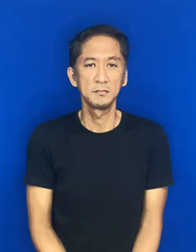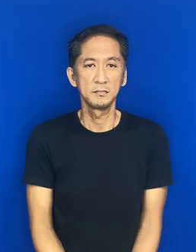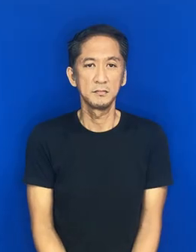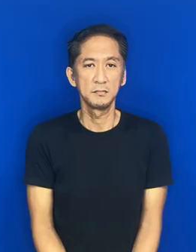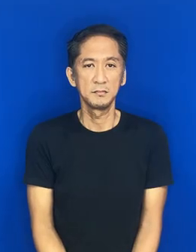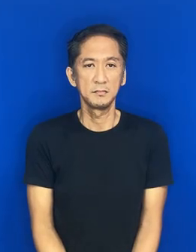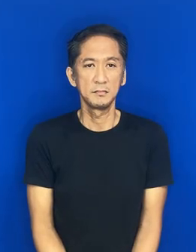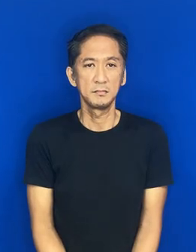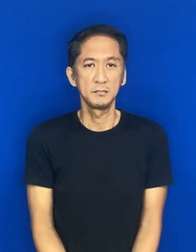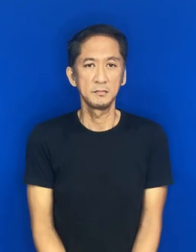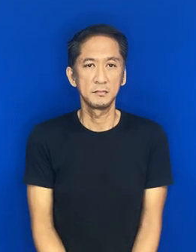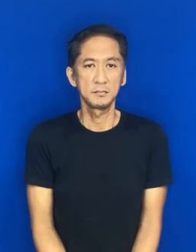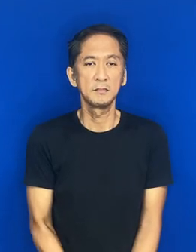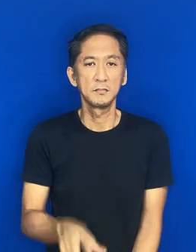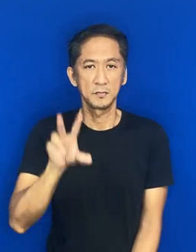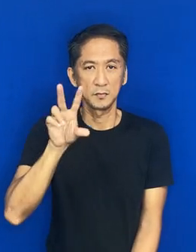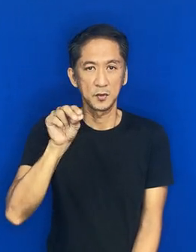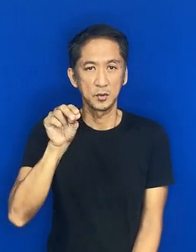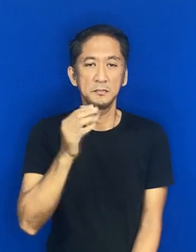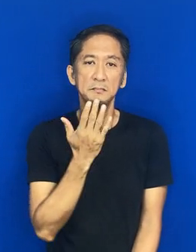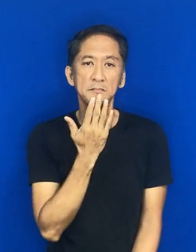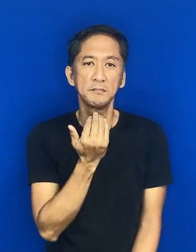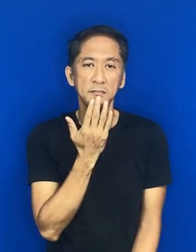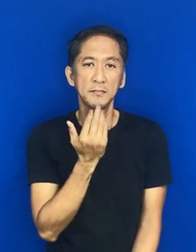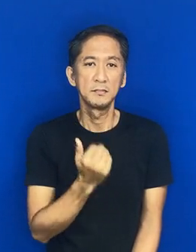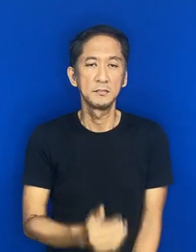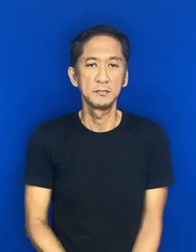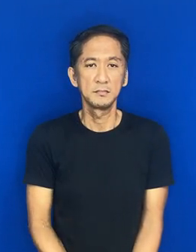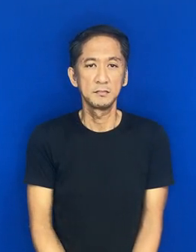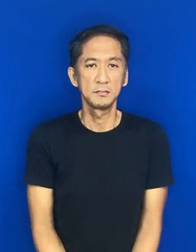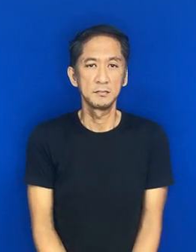no sugar